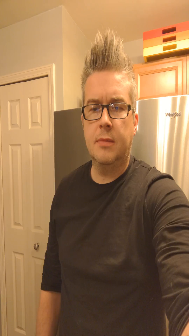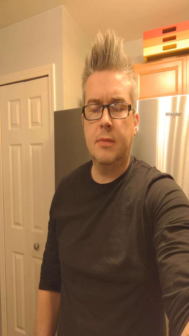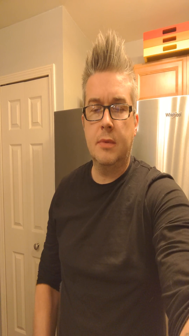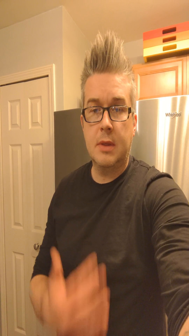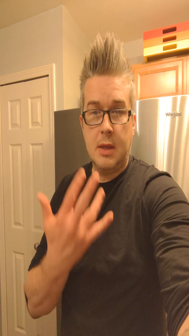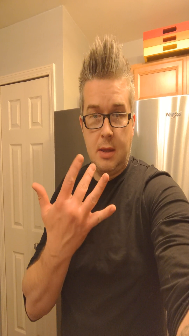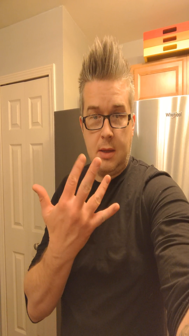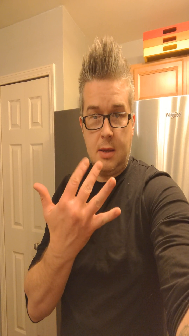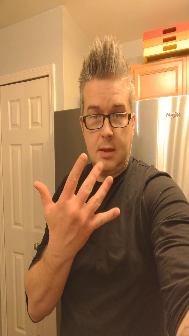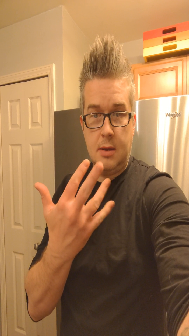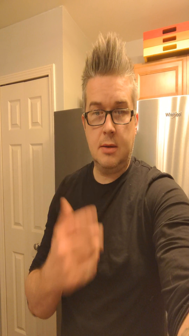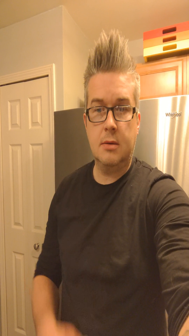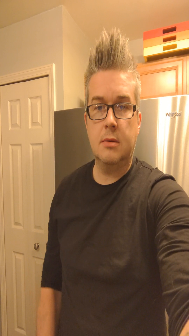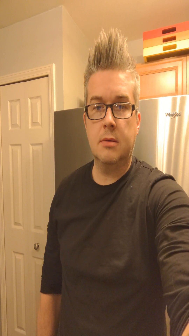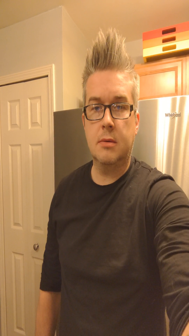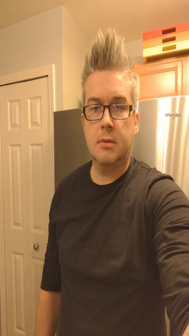finger